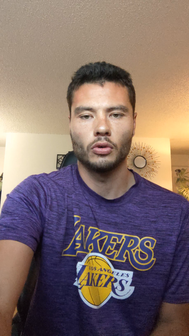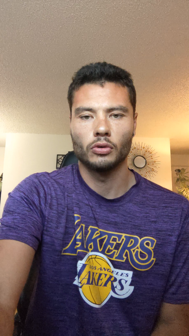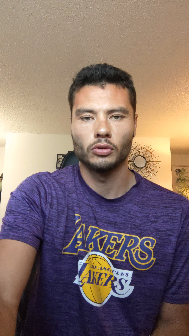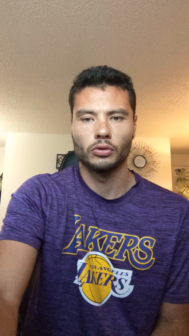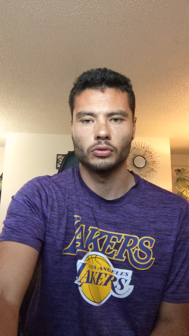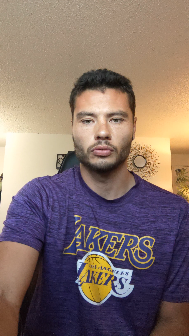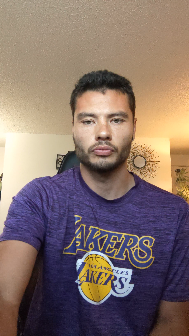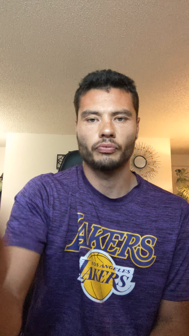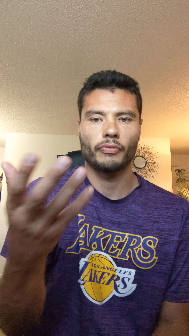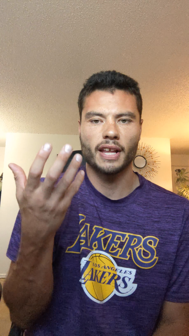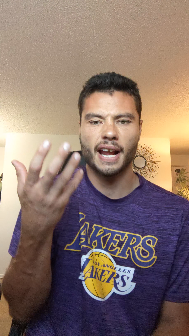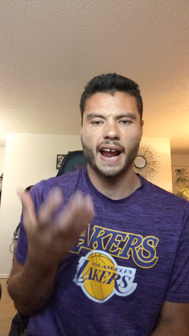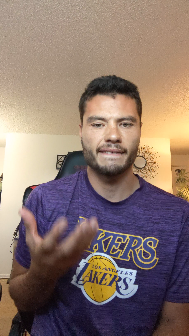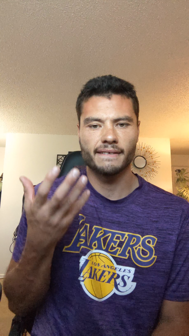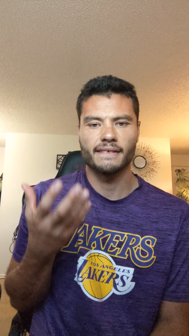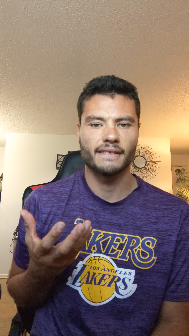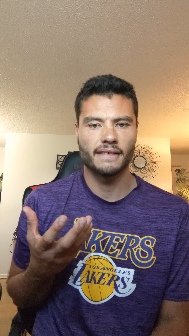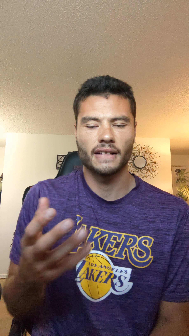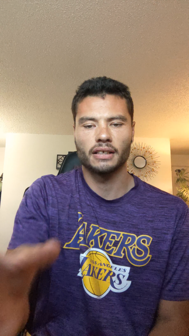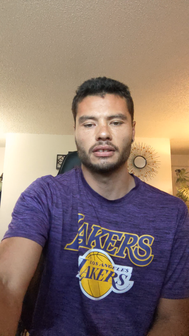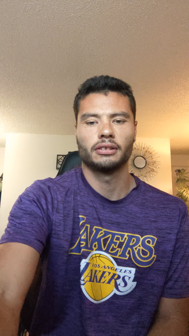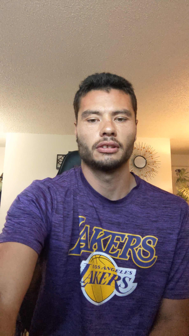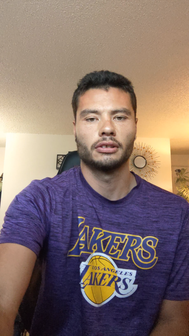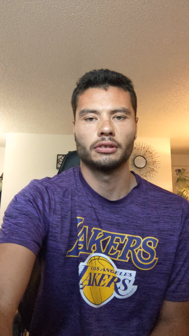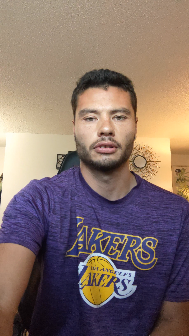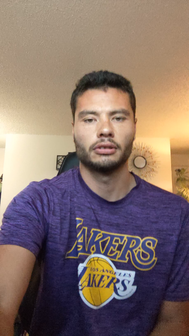heavy